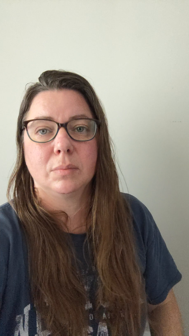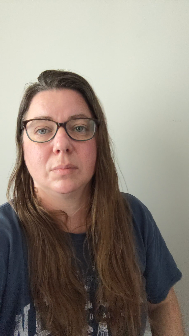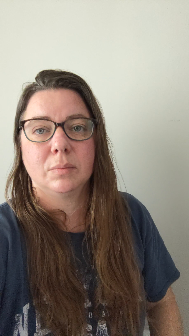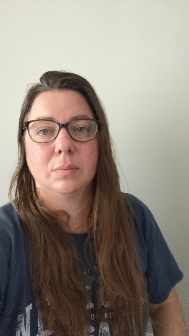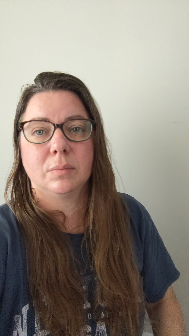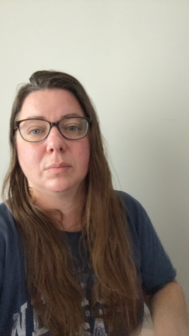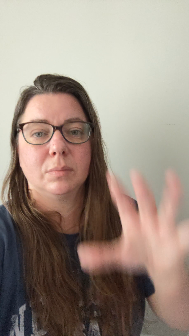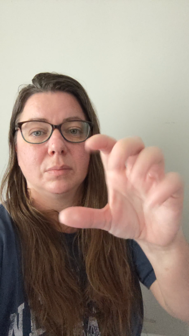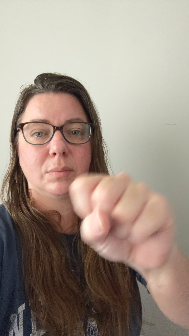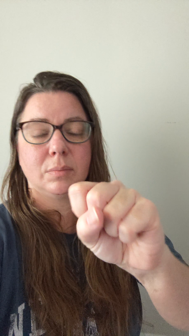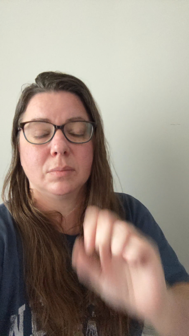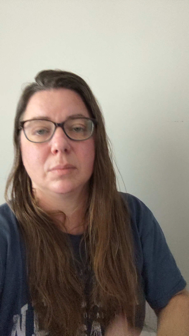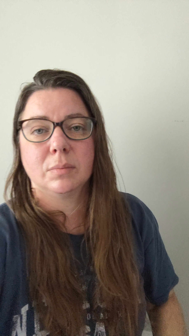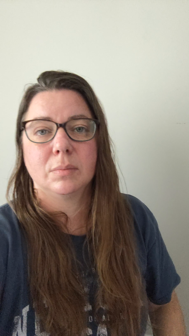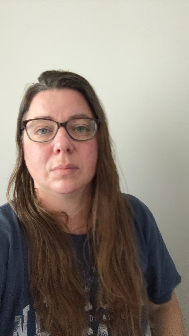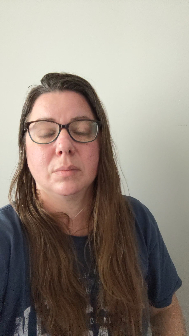catch